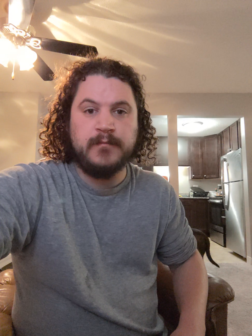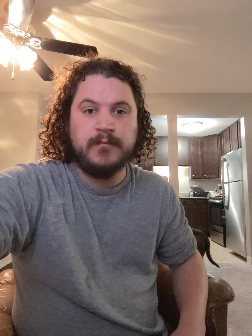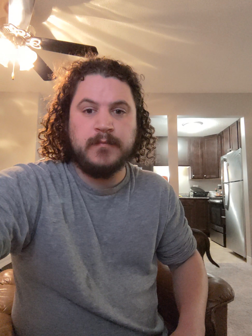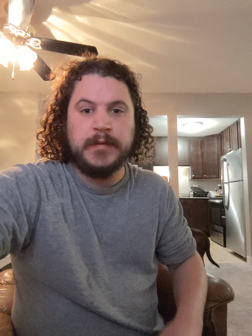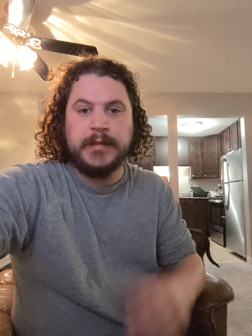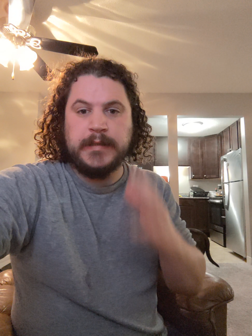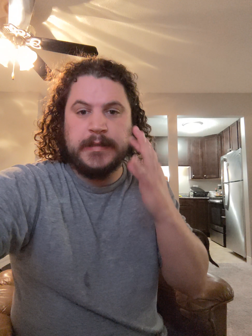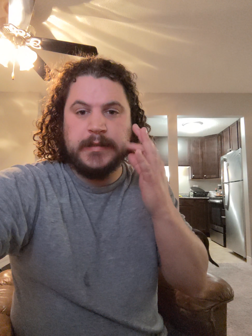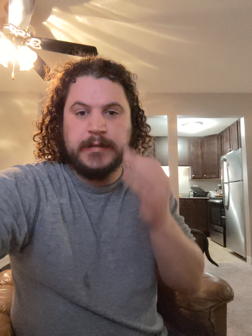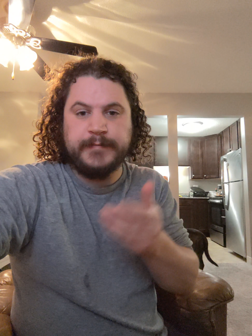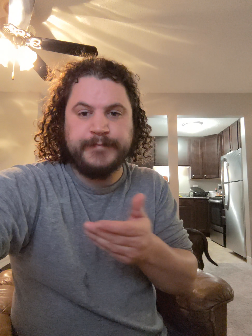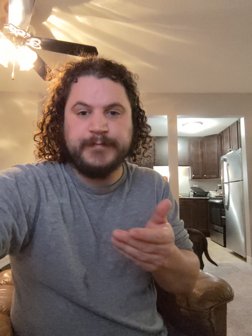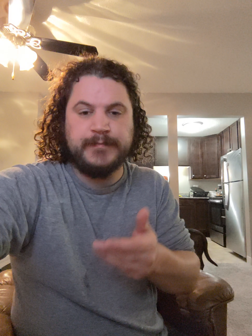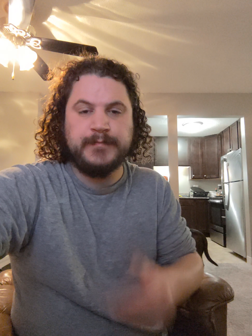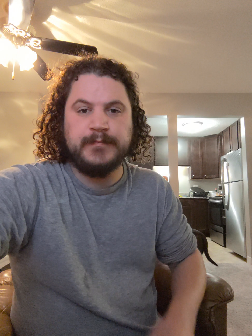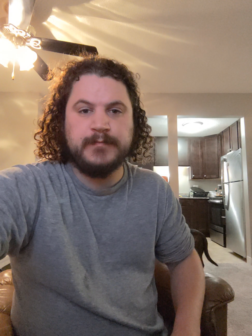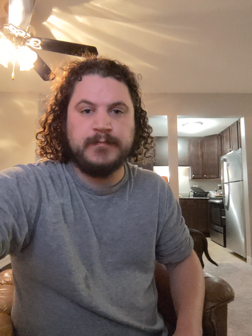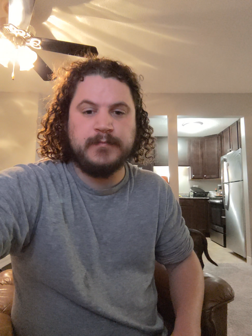kitty